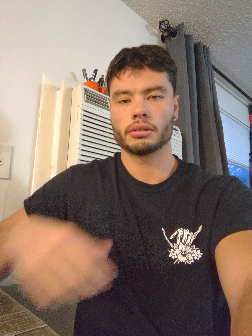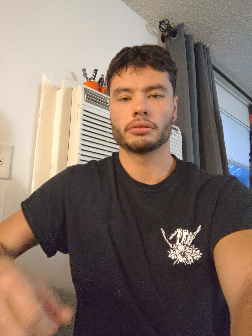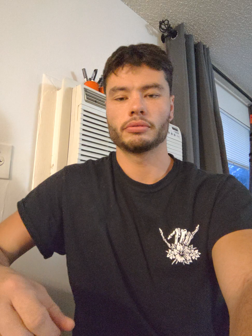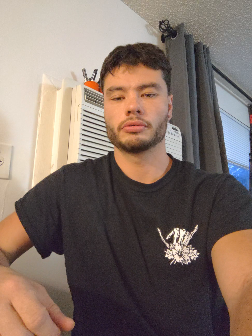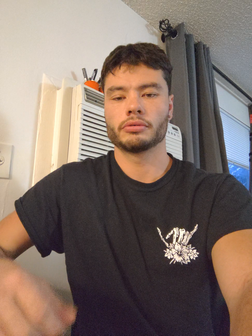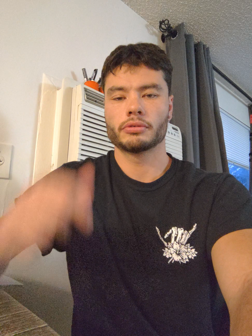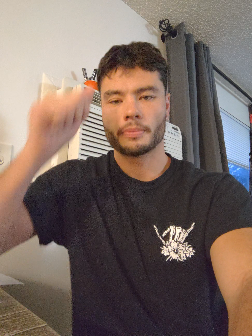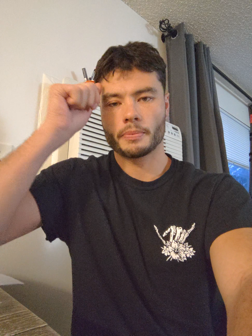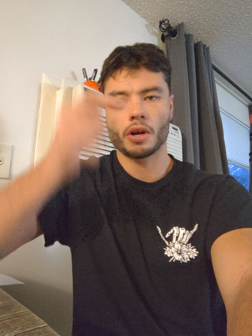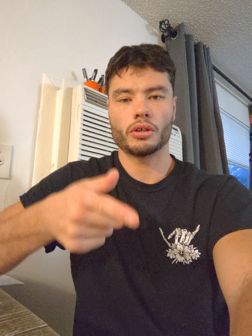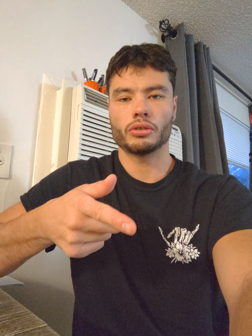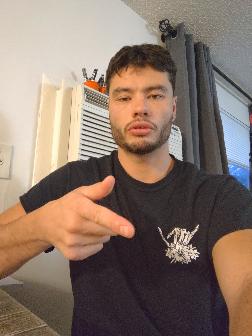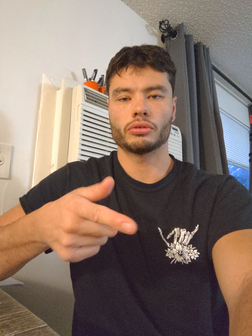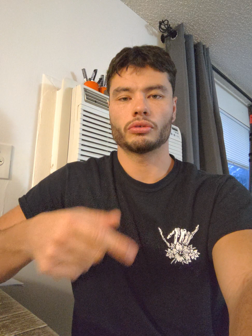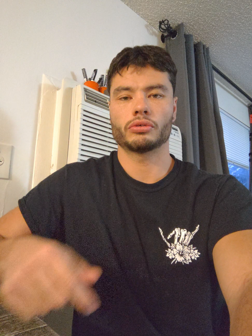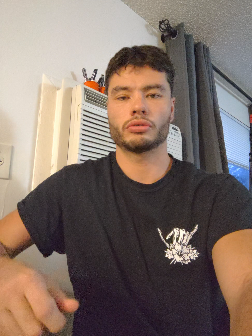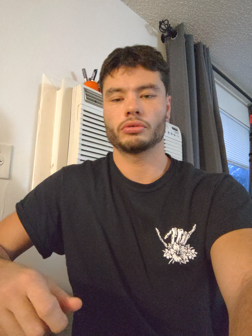brother